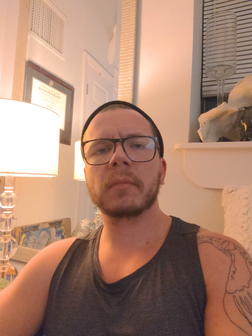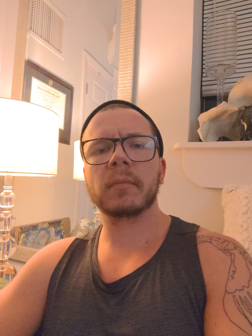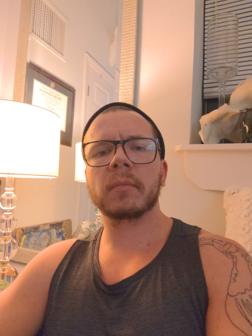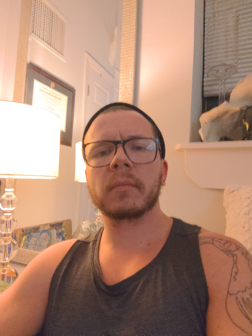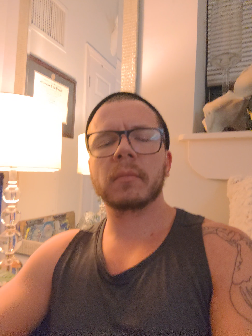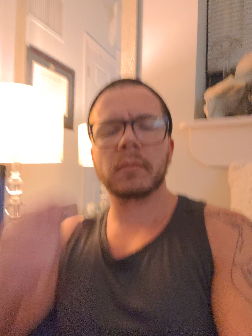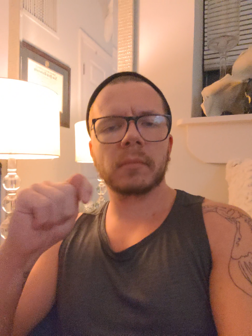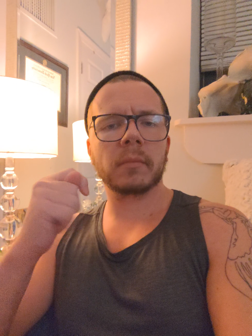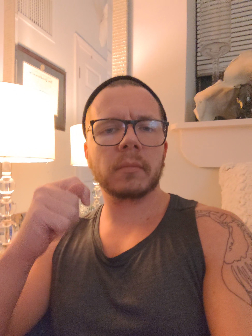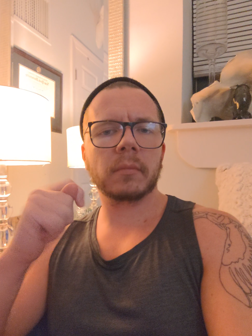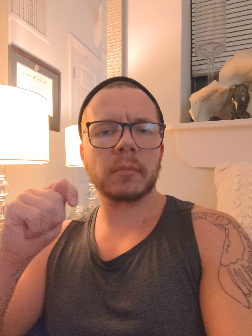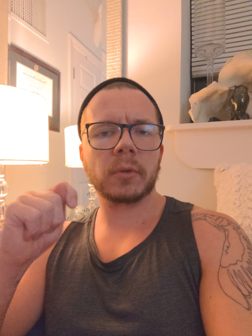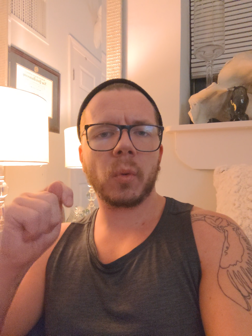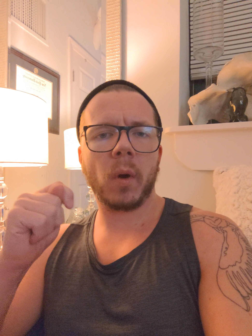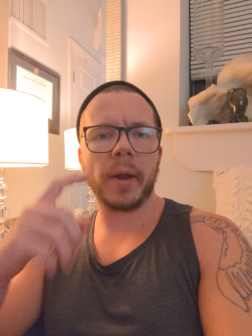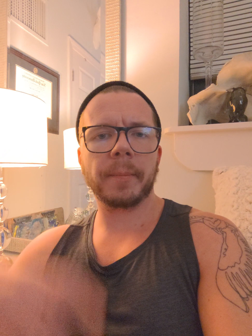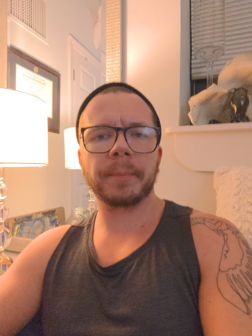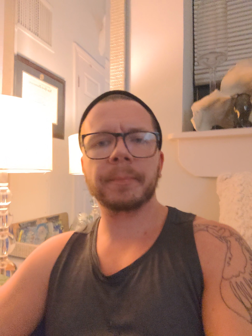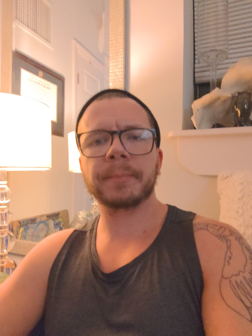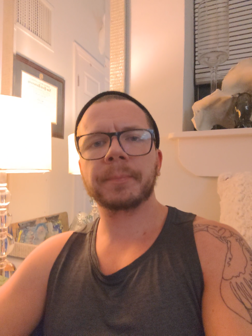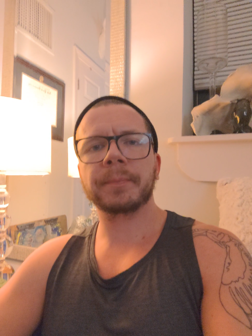toy